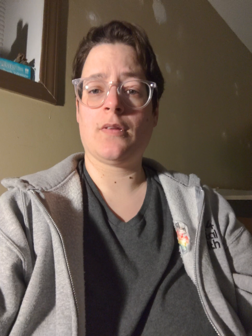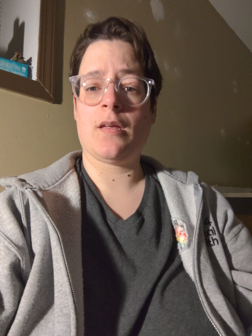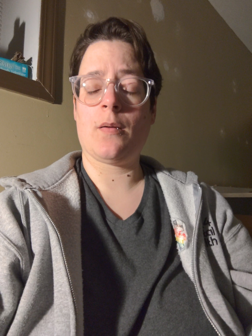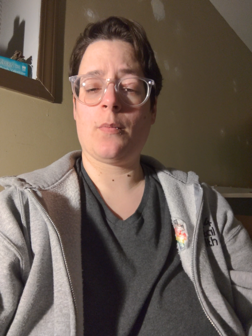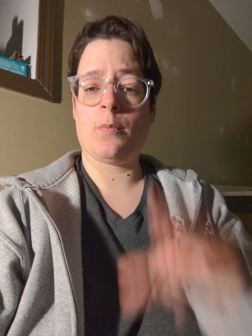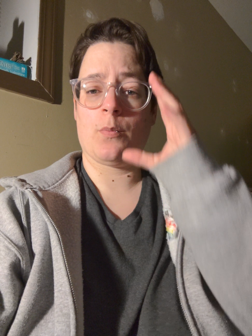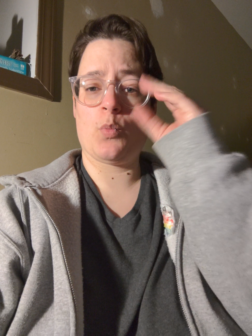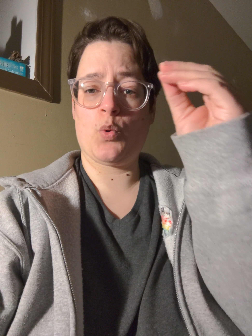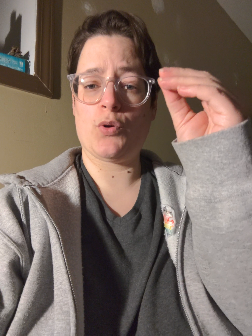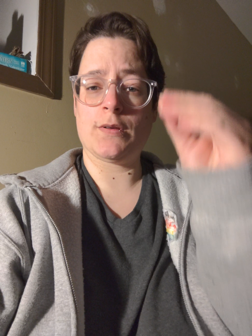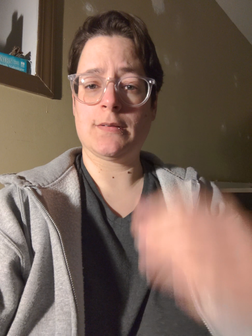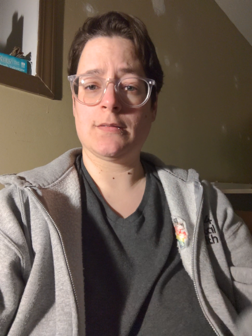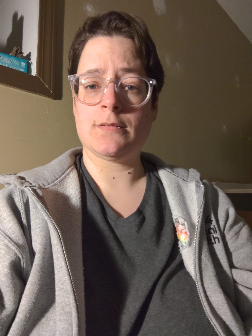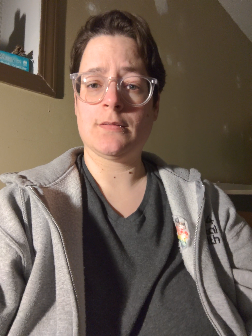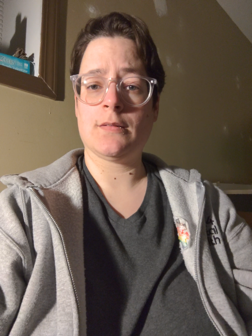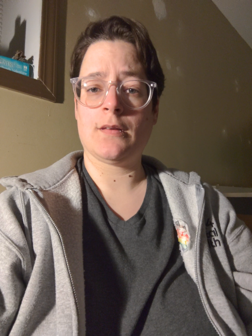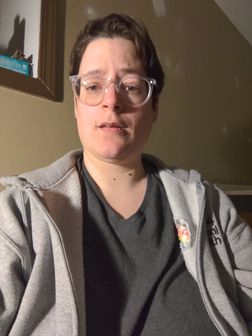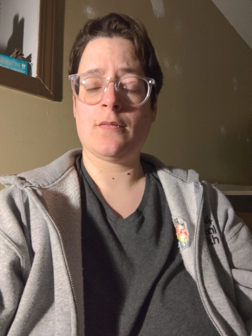boy